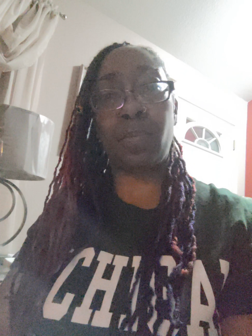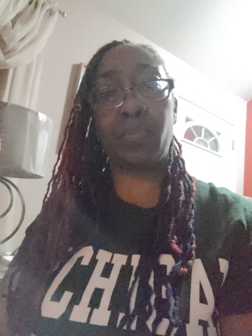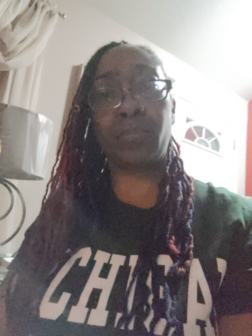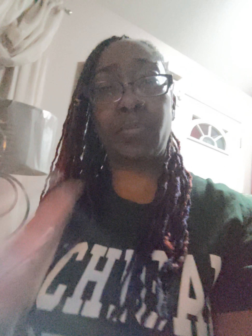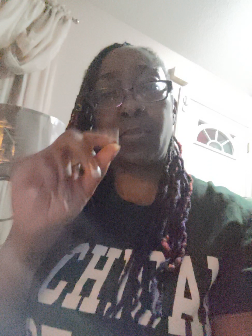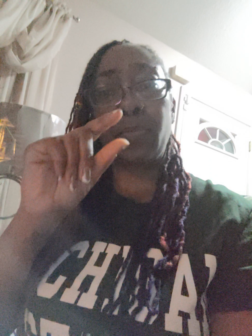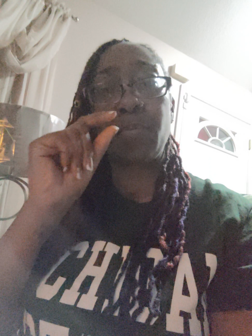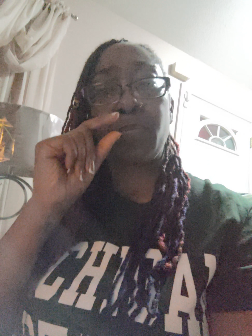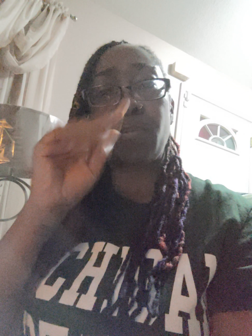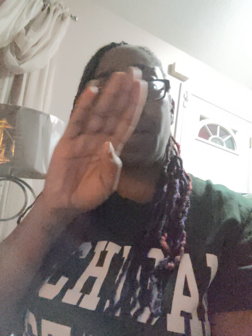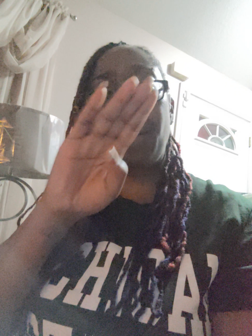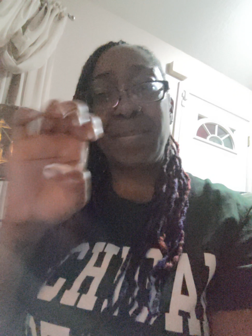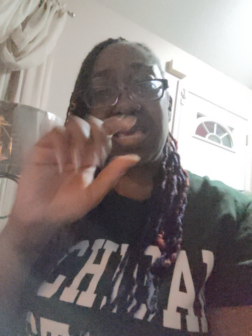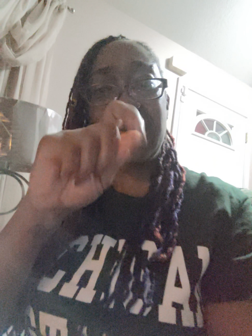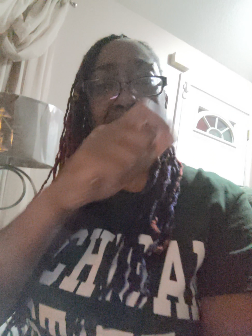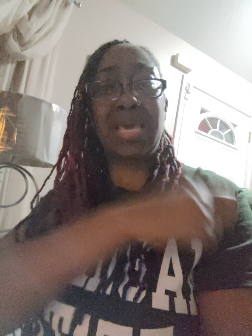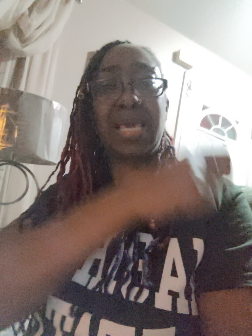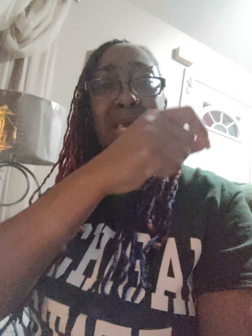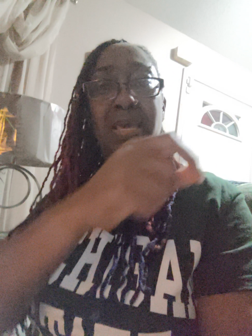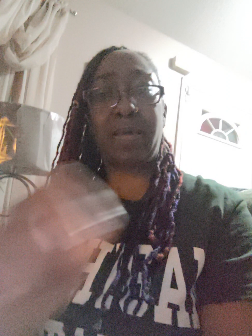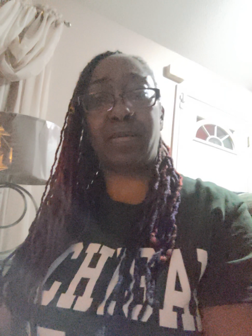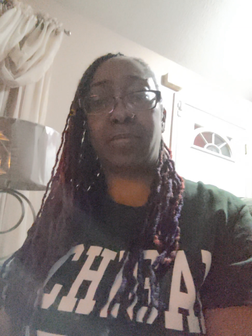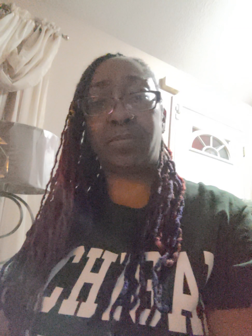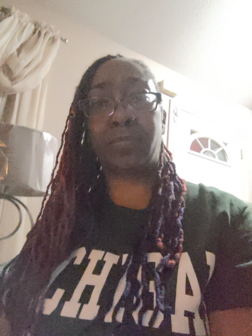bee